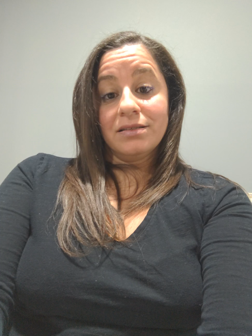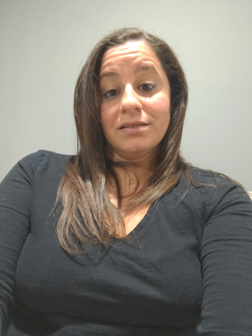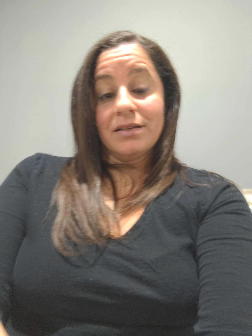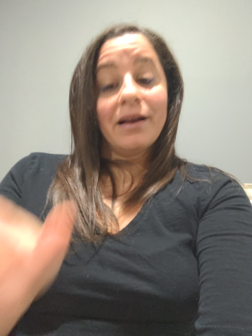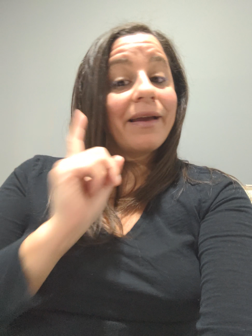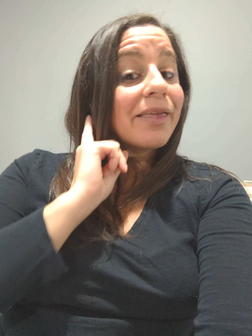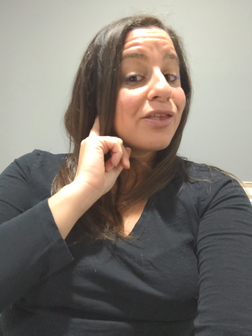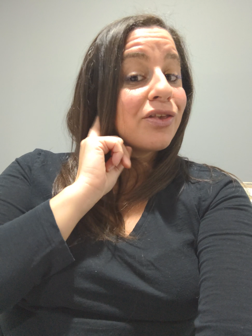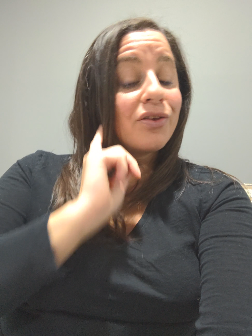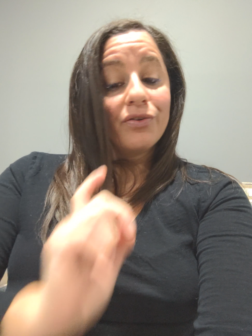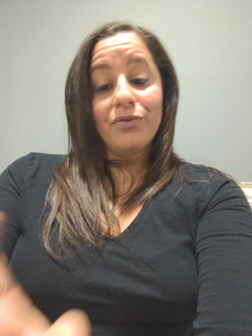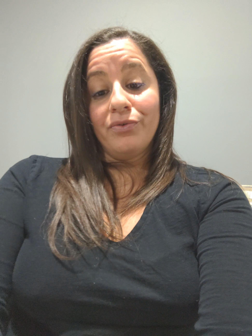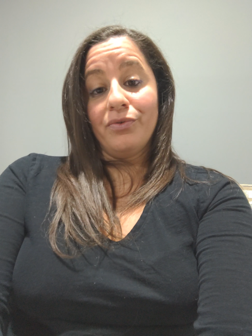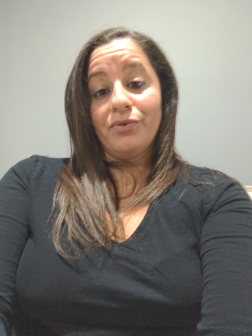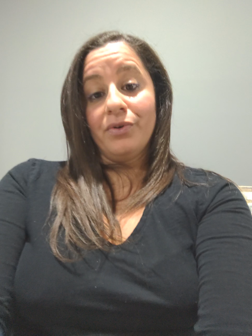ear